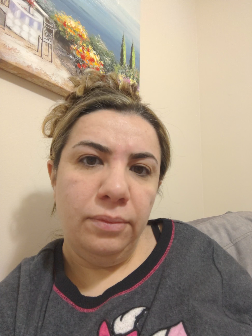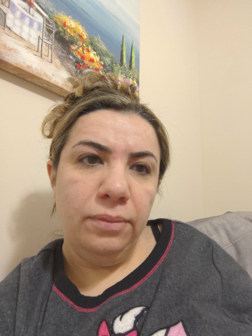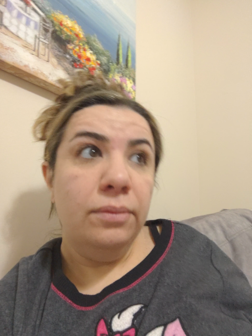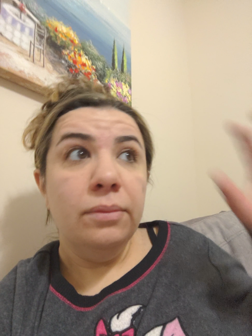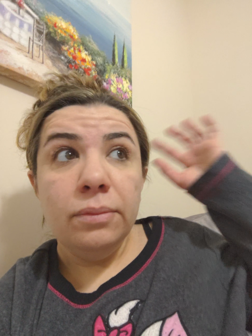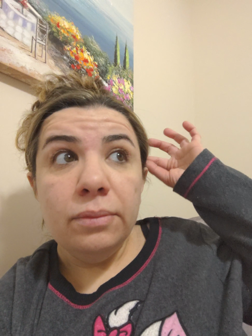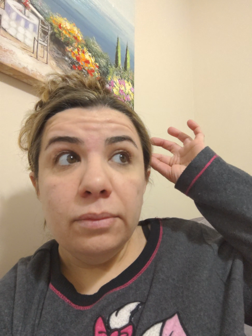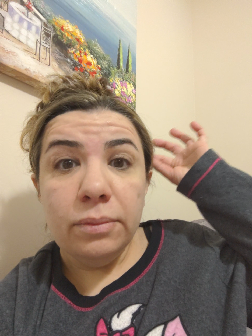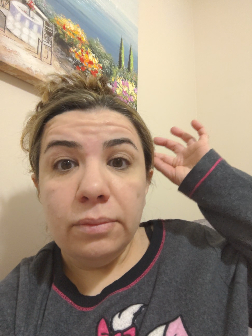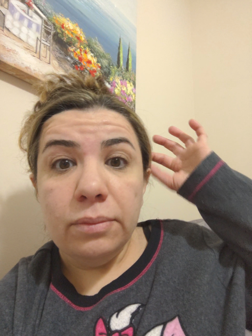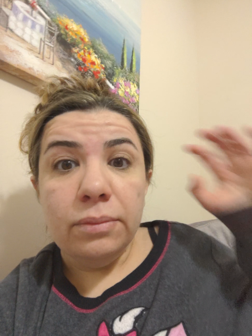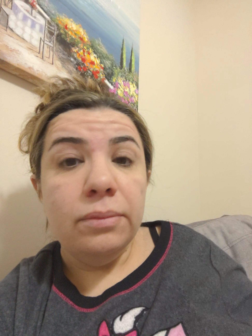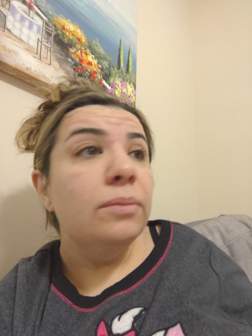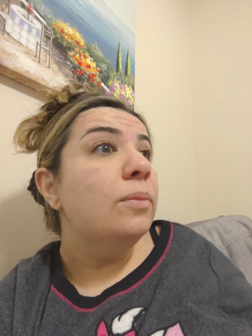hair